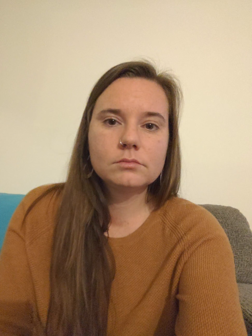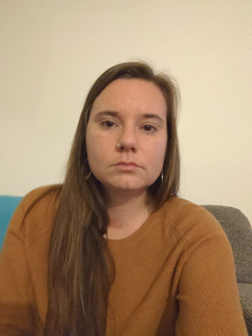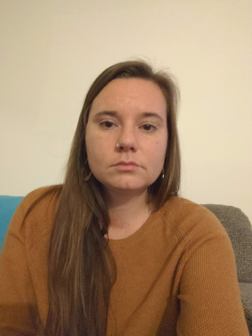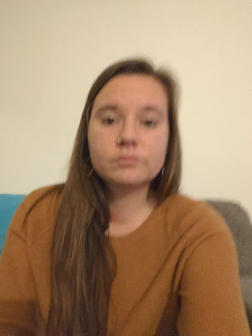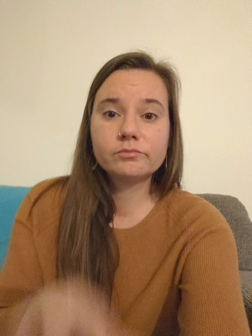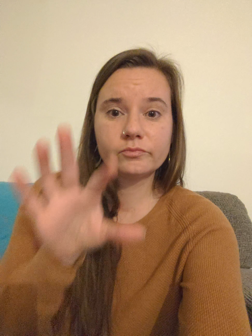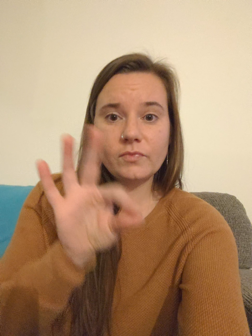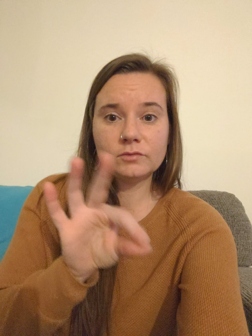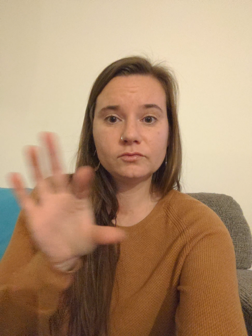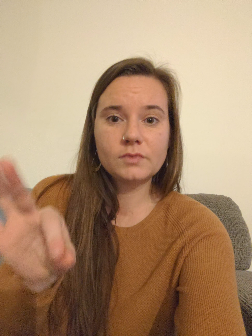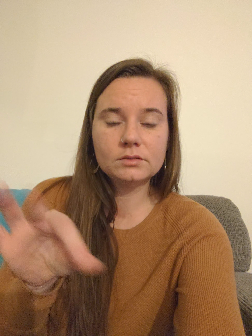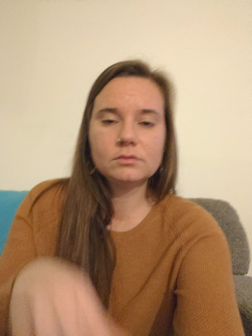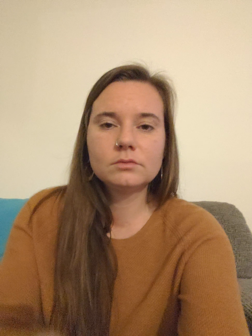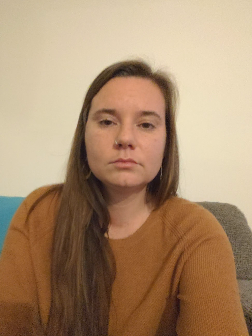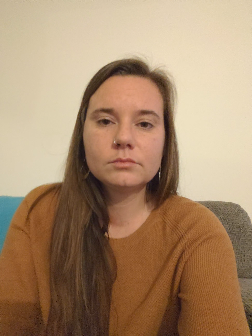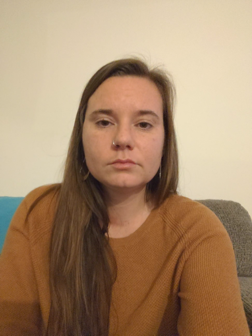french fries